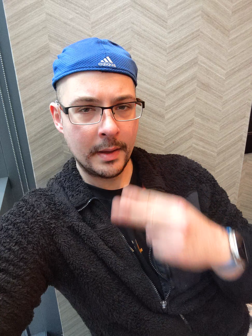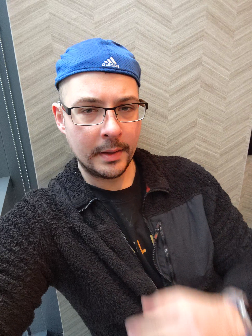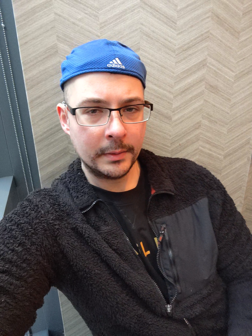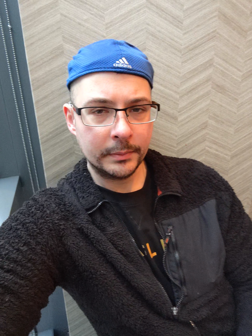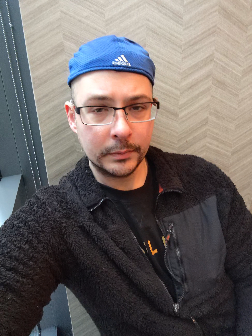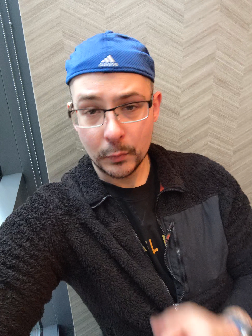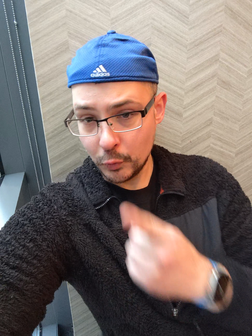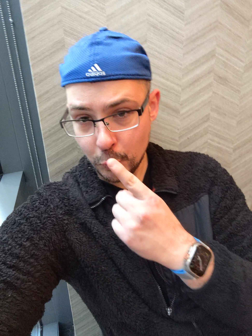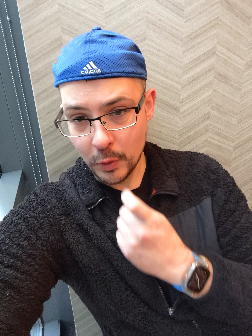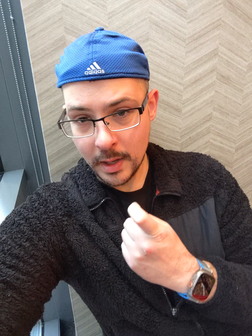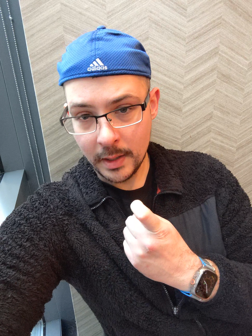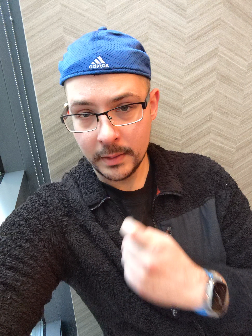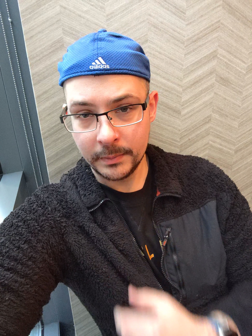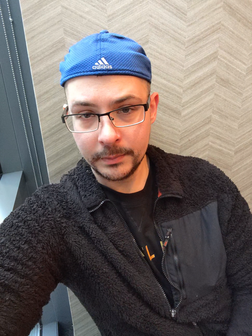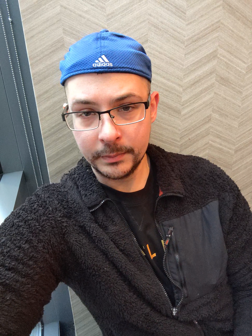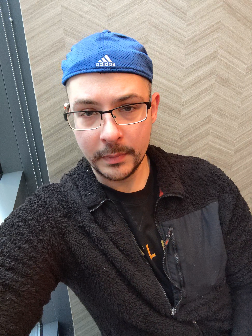red